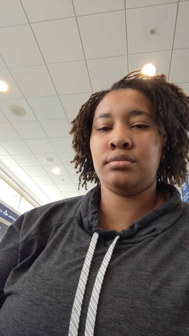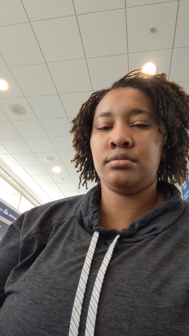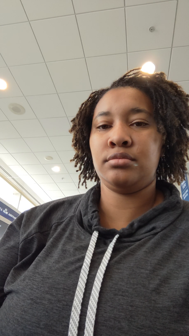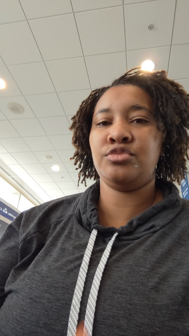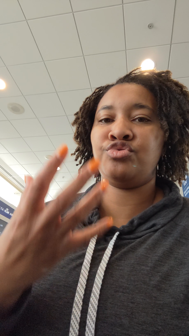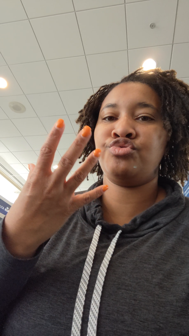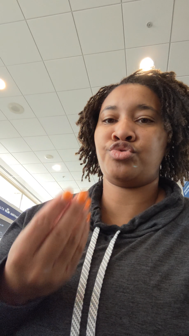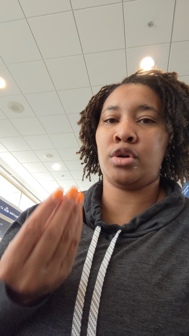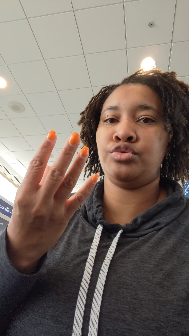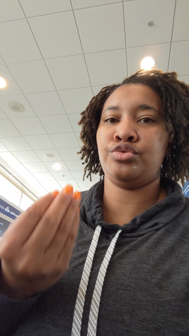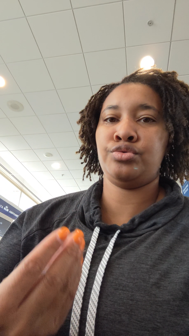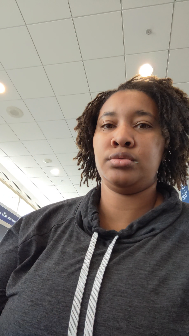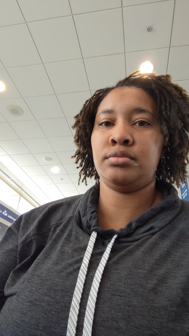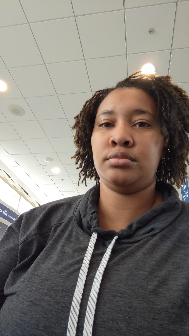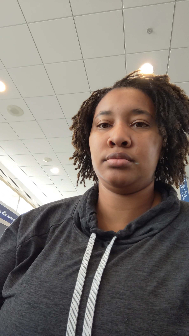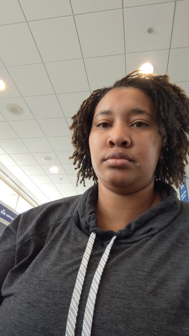gentle